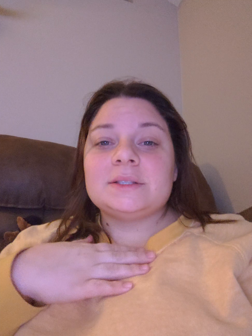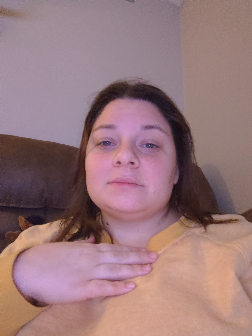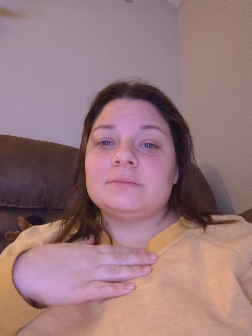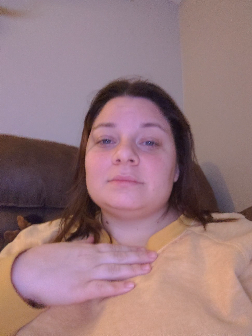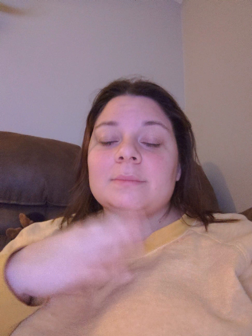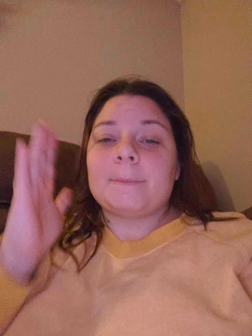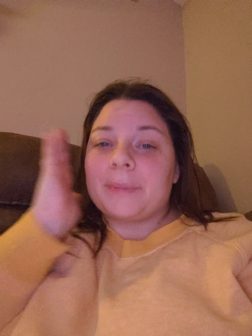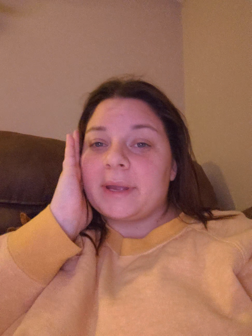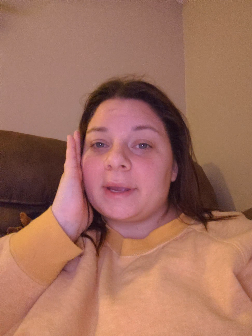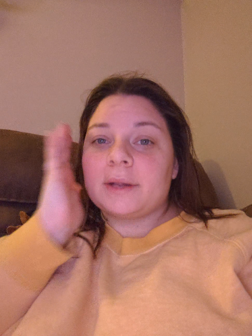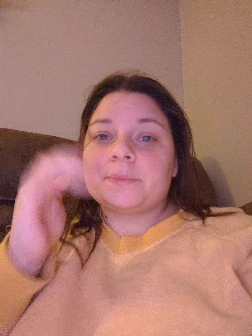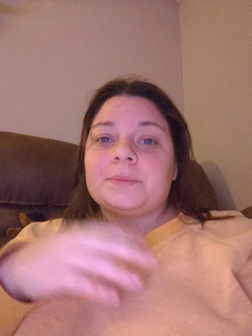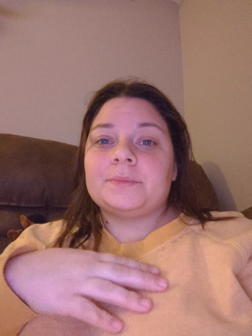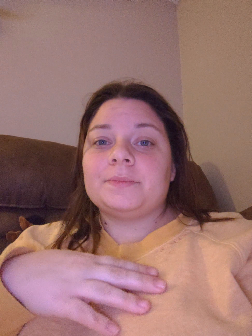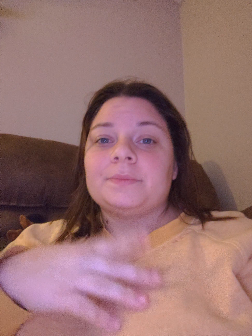bed